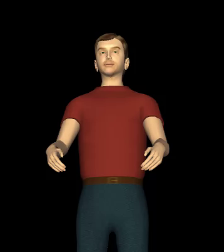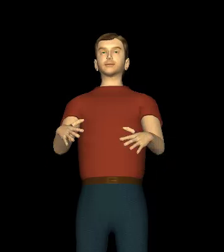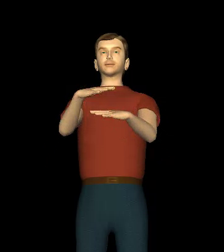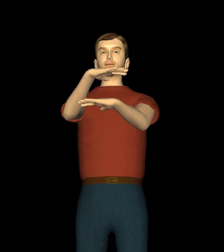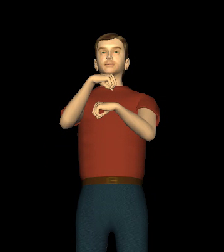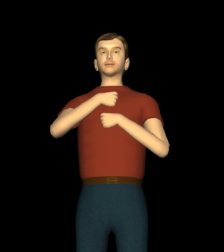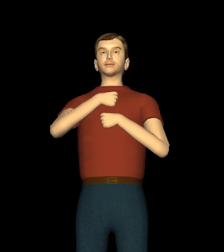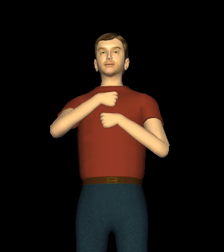يعترف